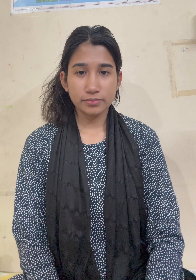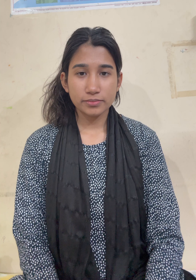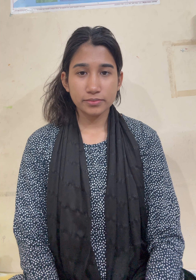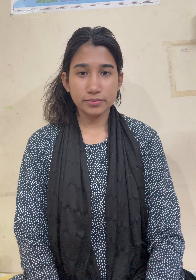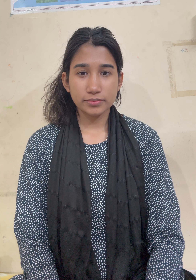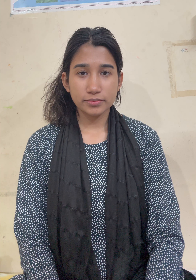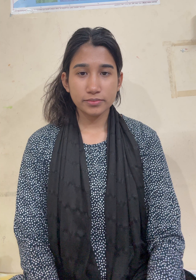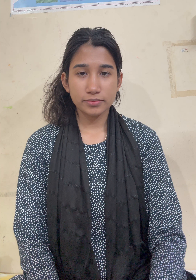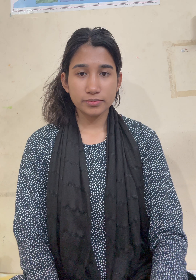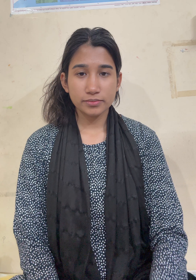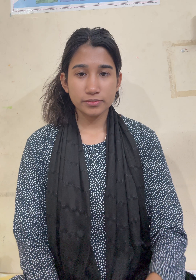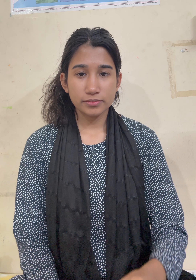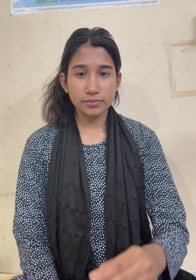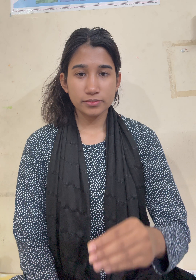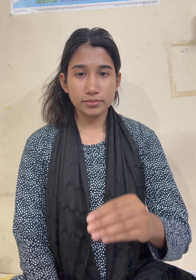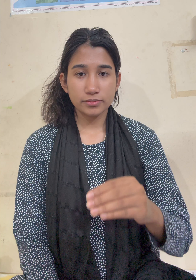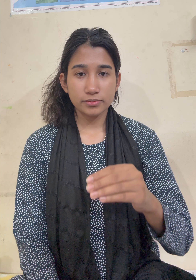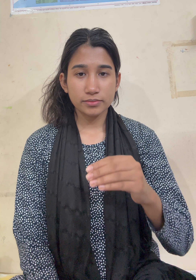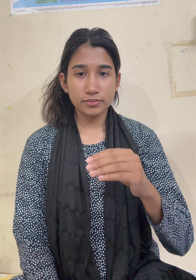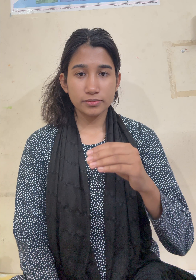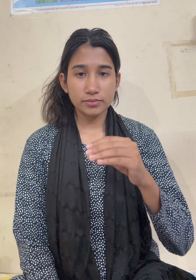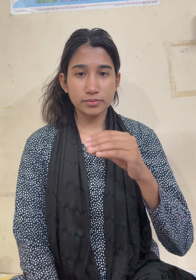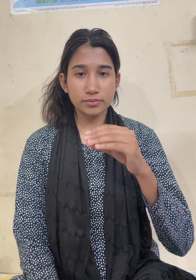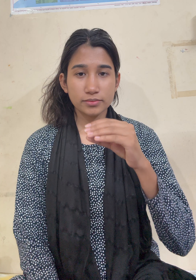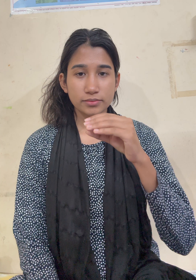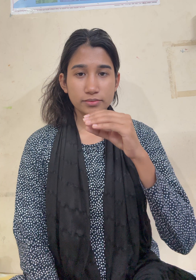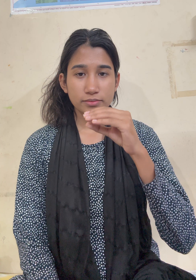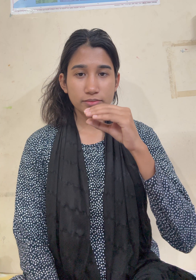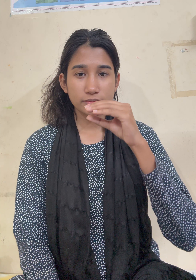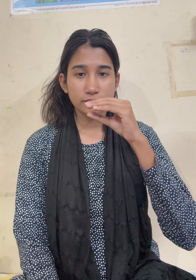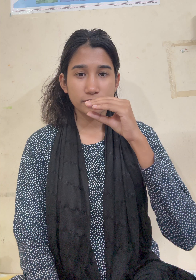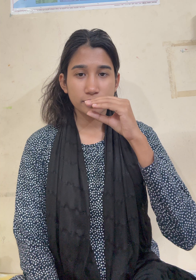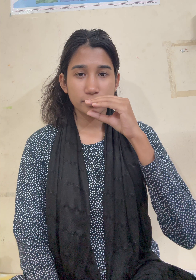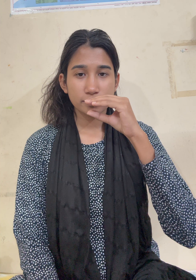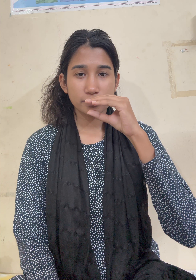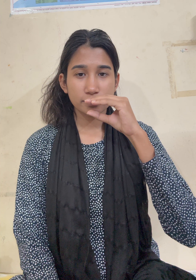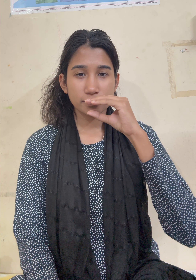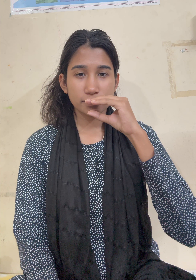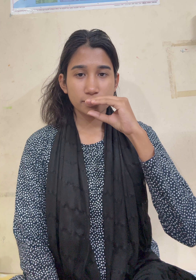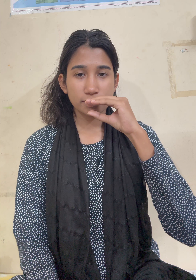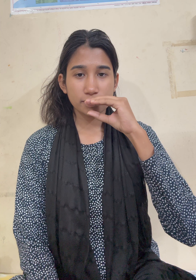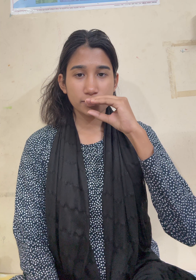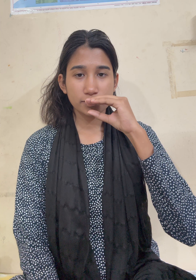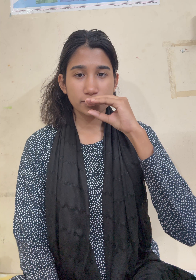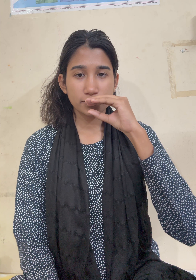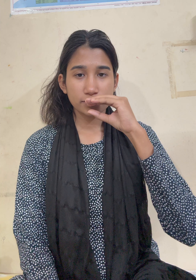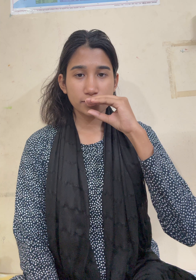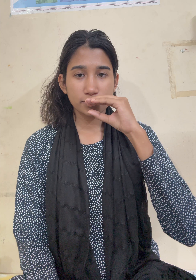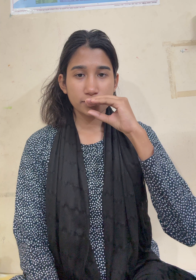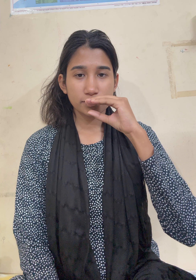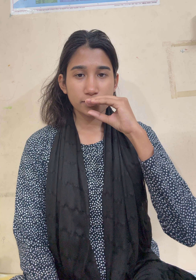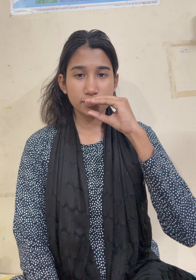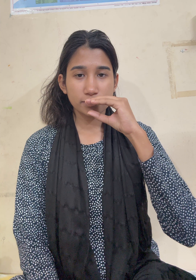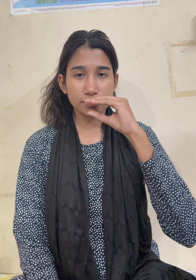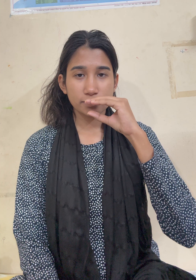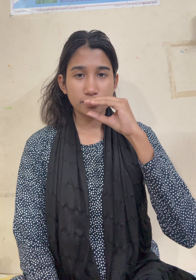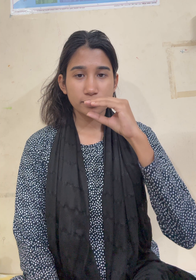পানি পান করা